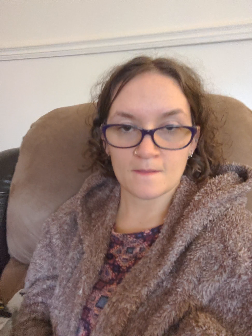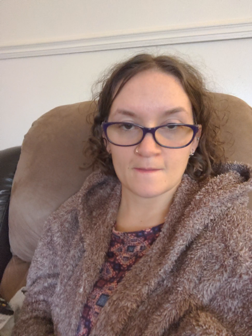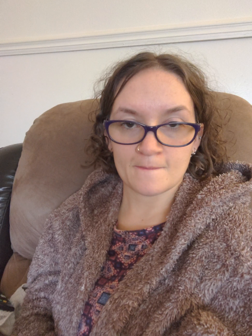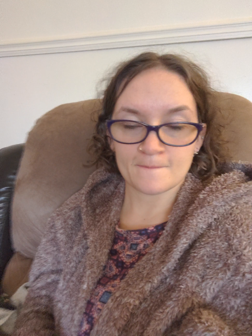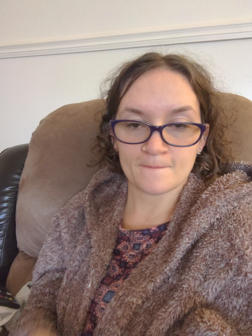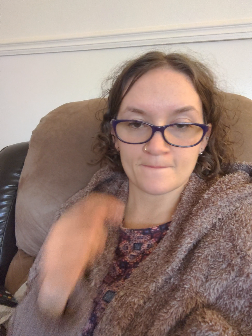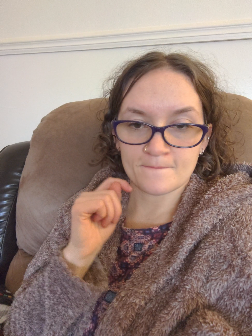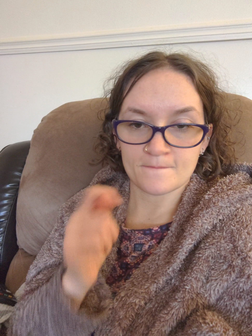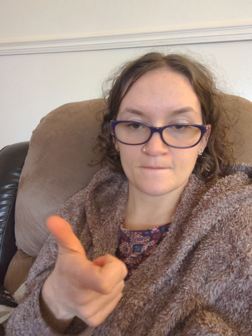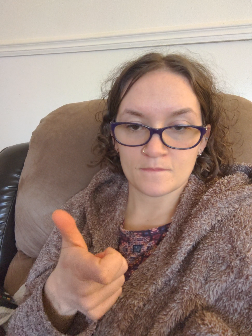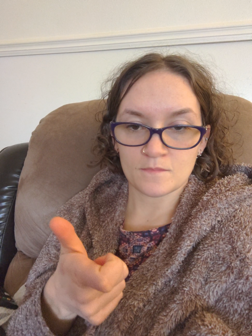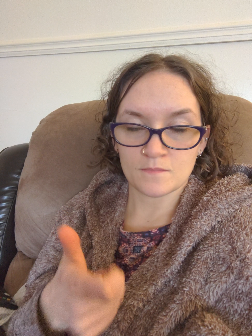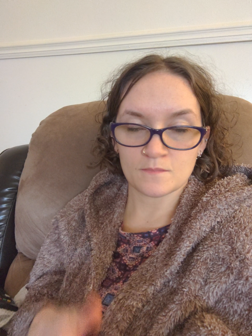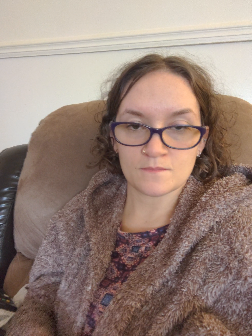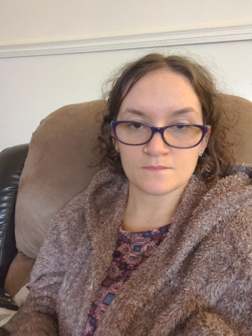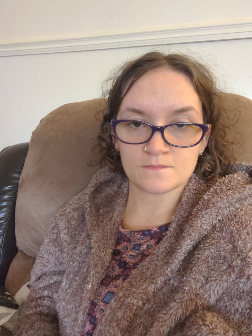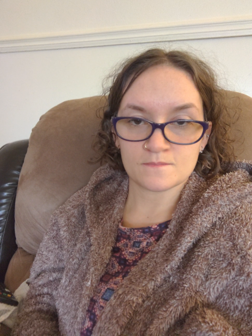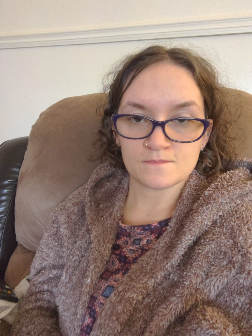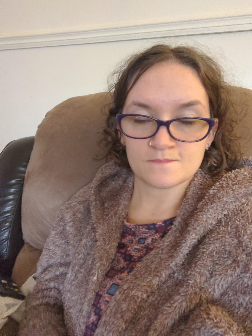fast